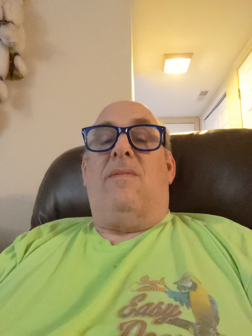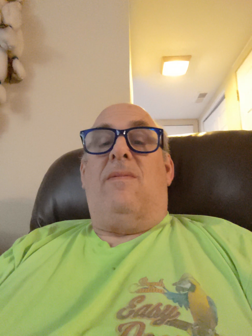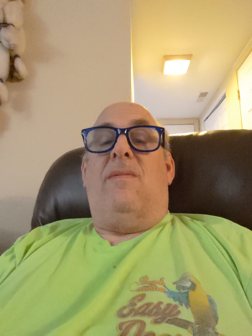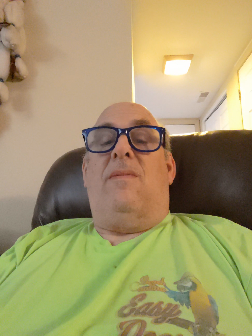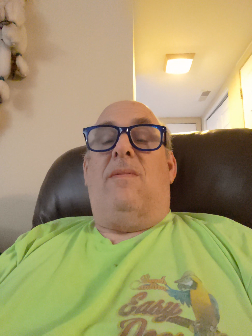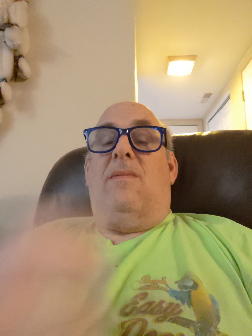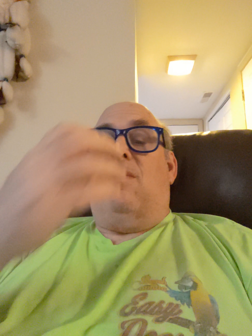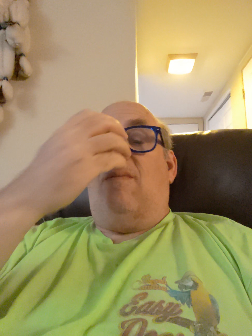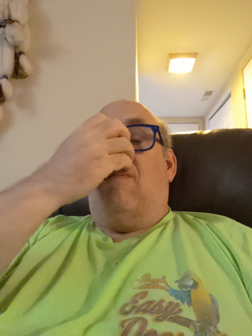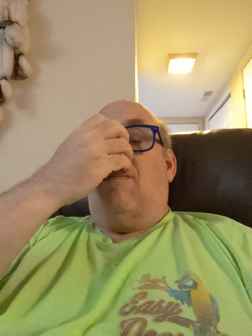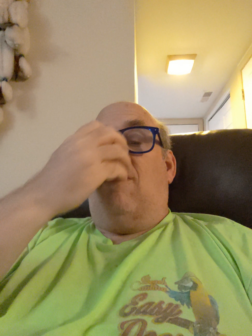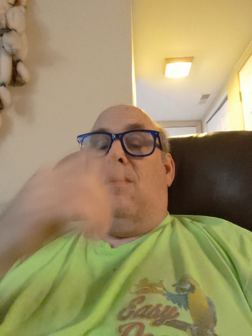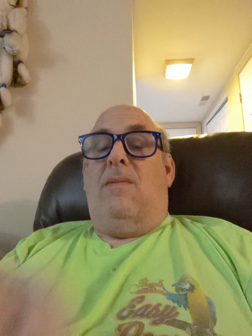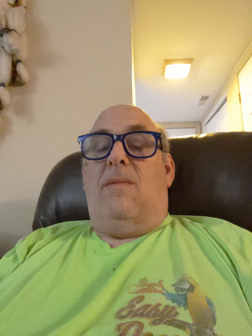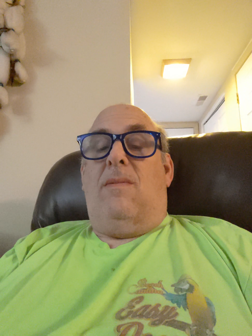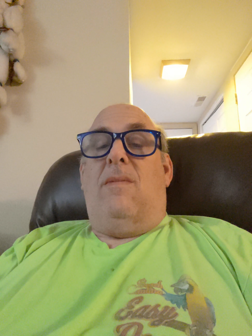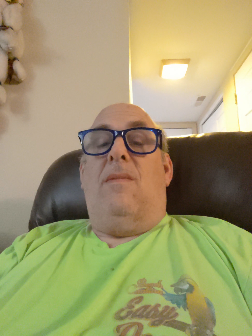clown